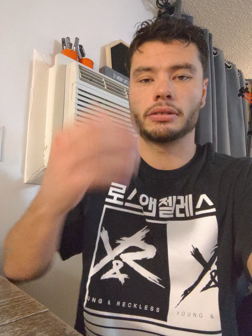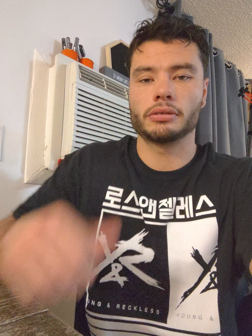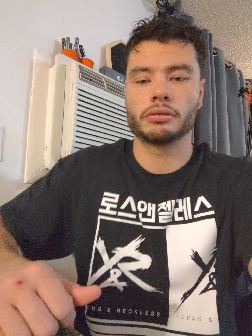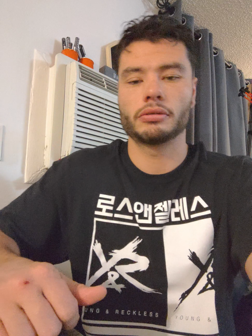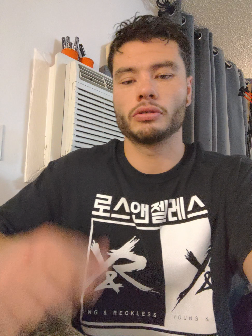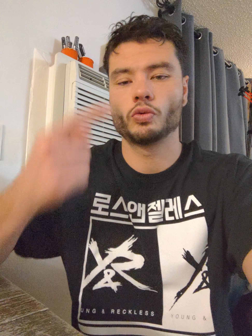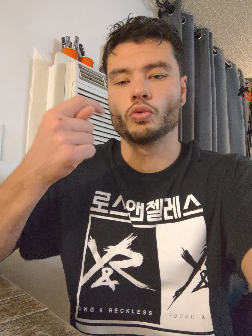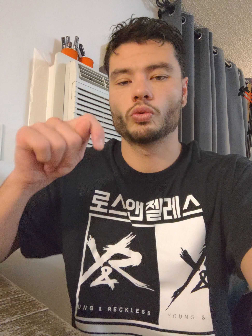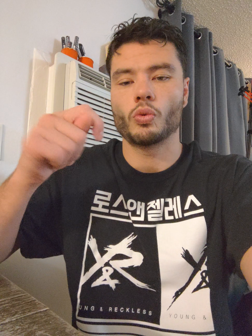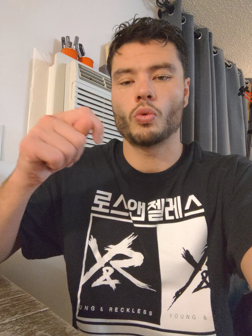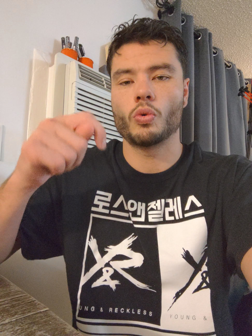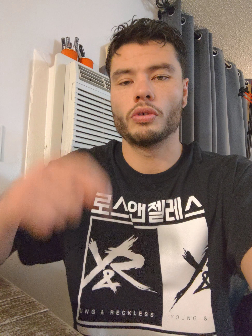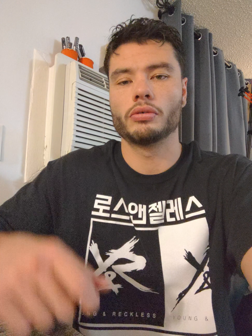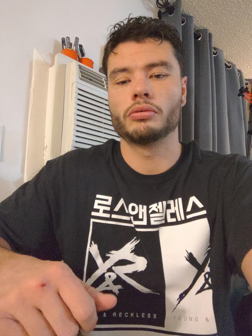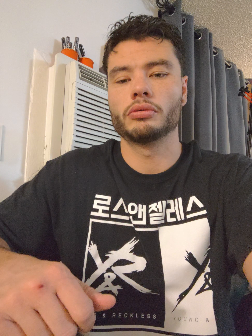toy